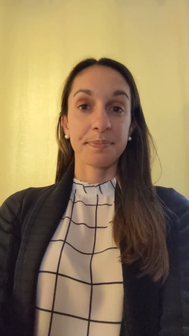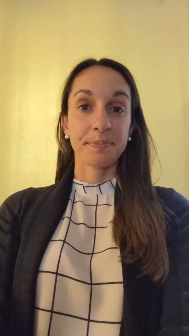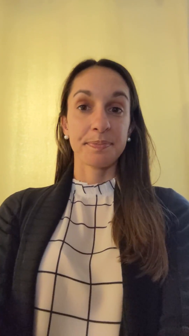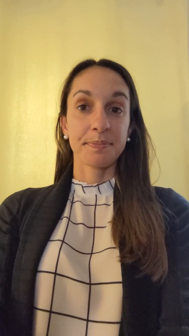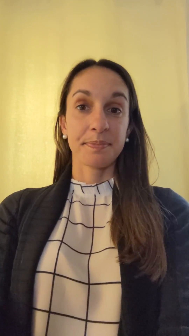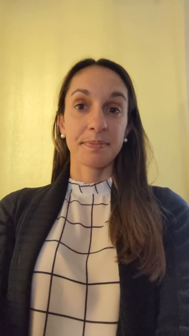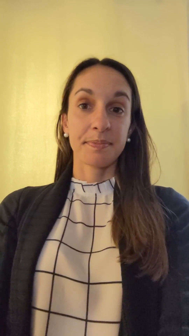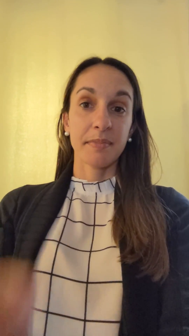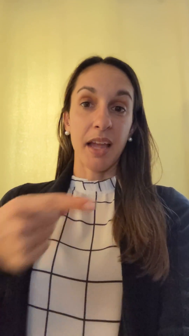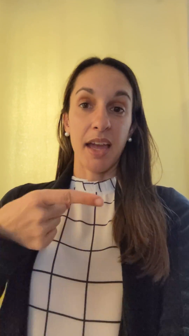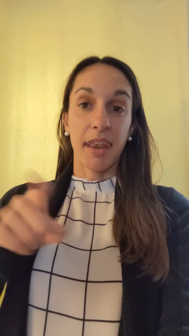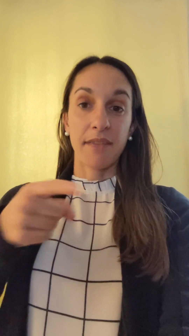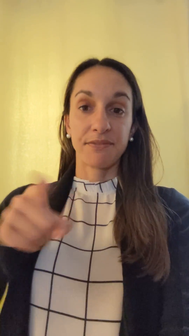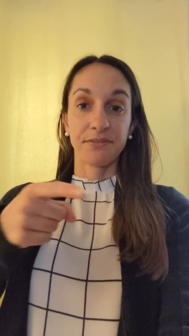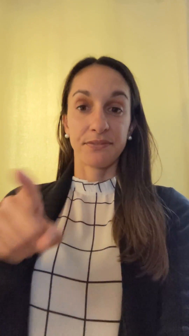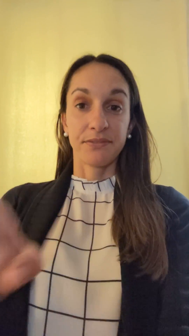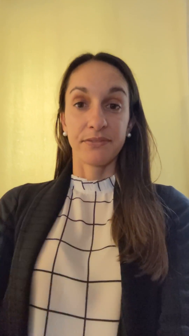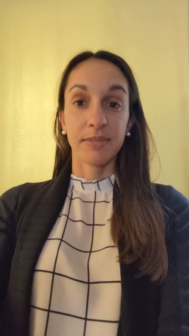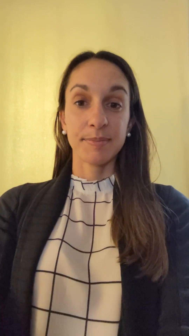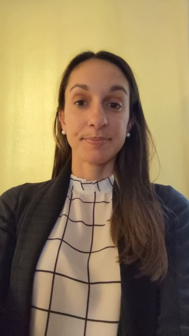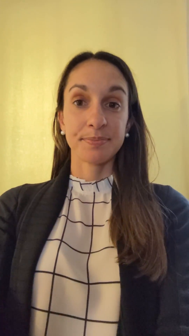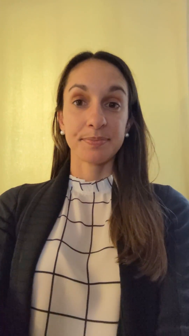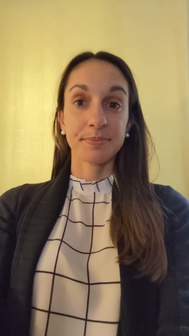knife